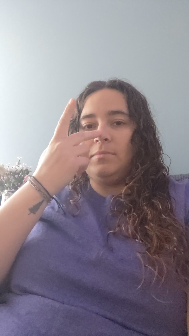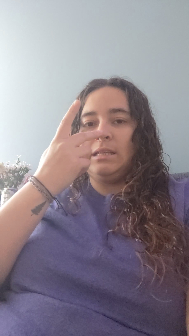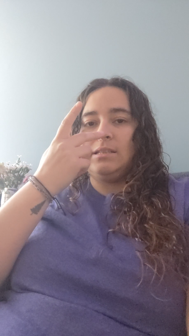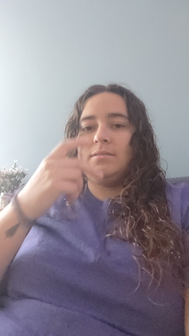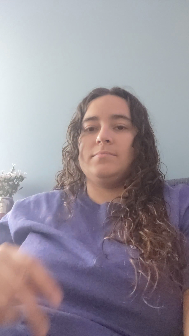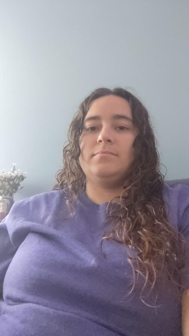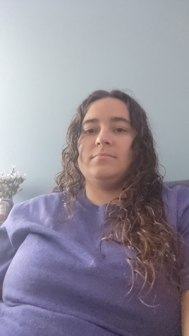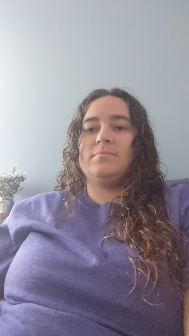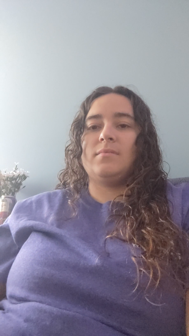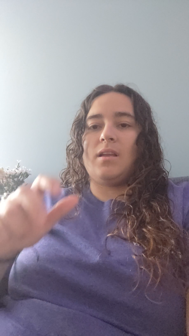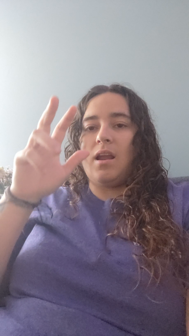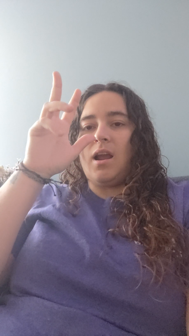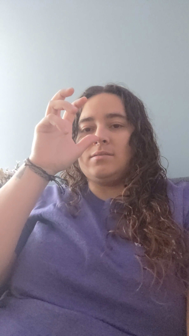ant